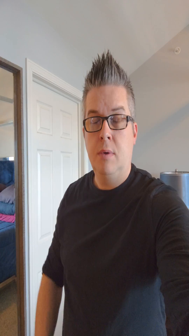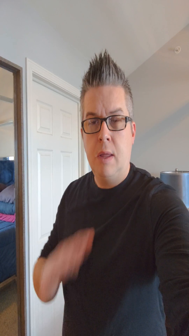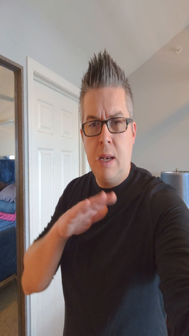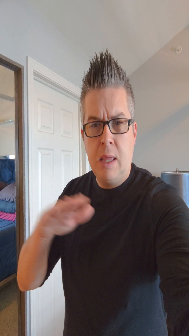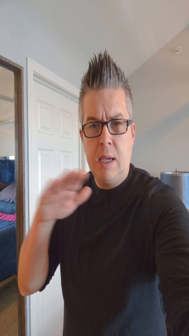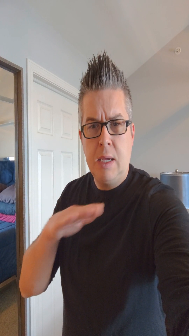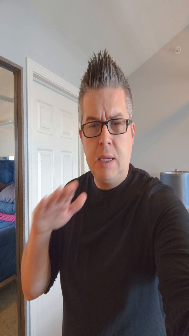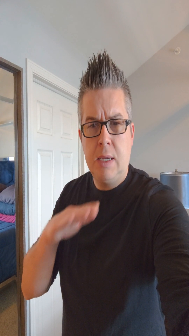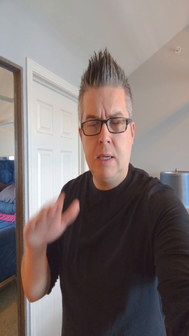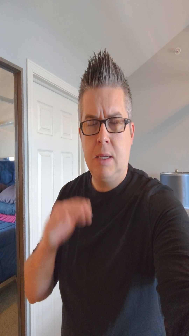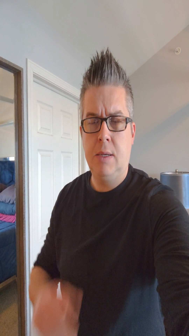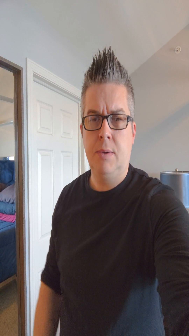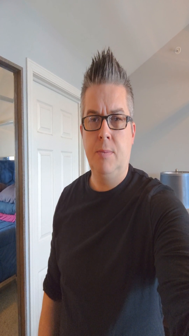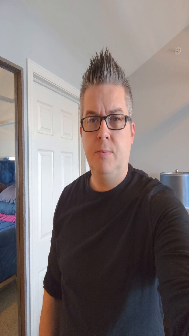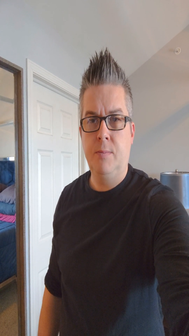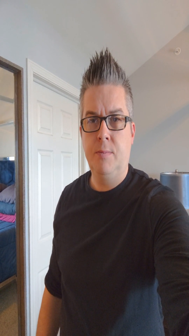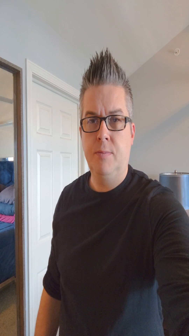clean